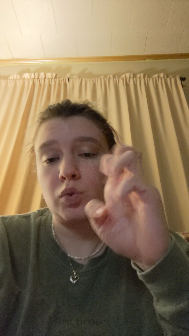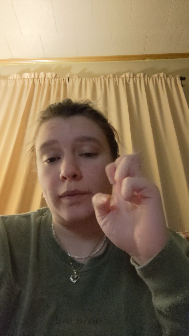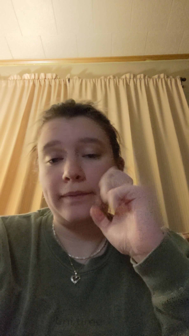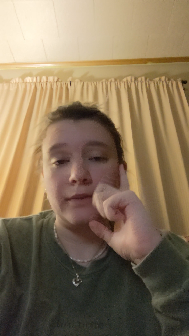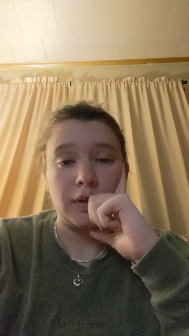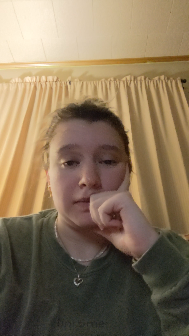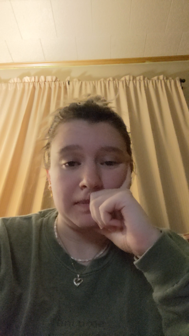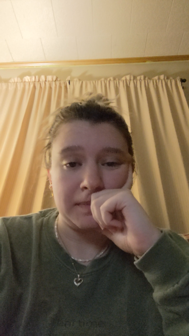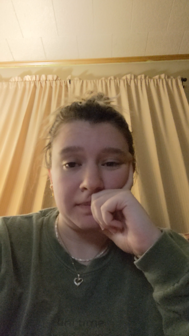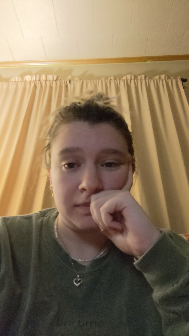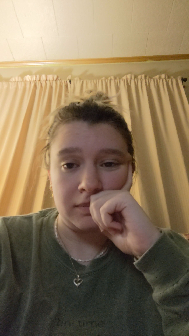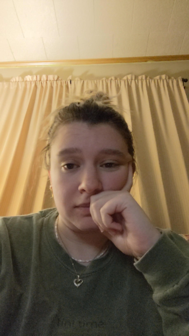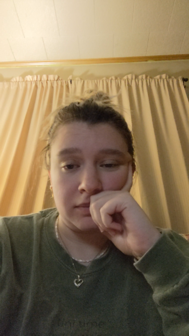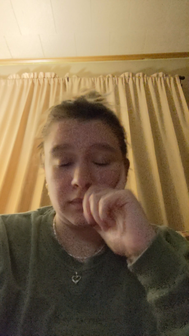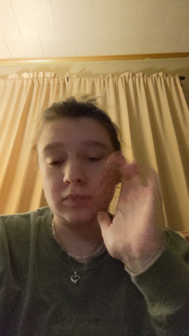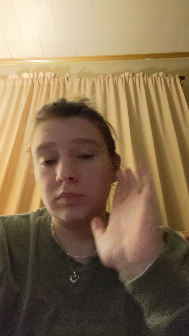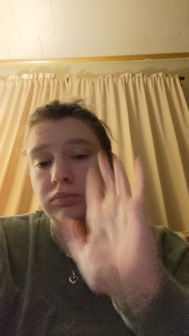push